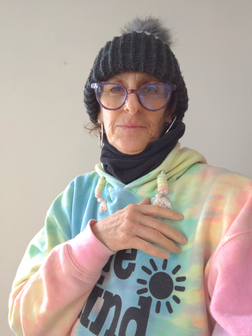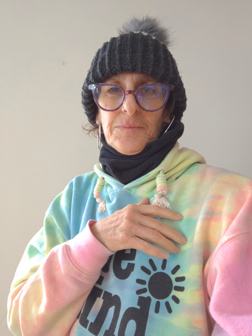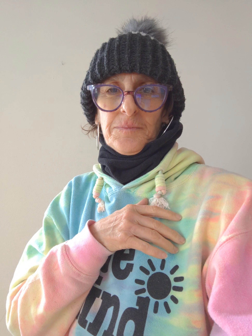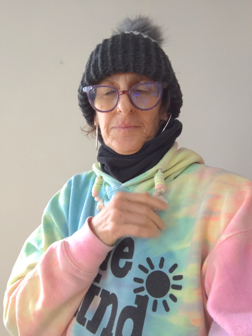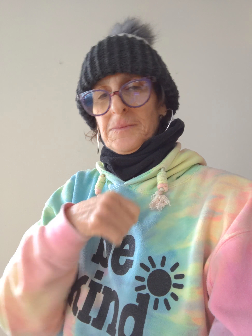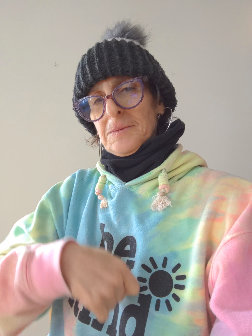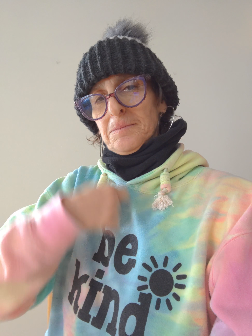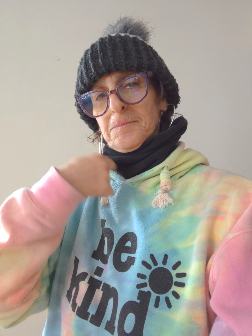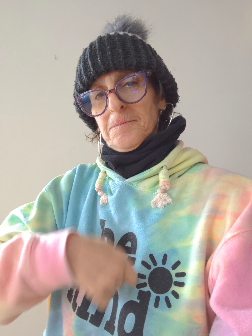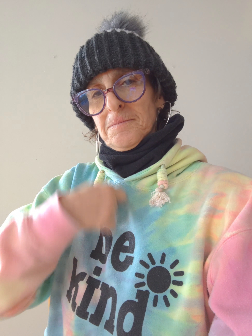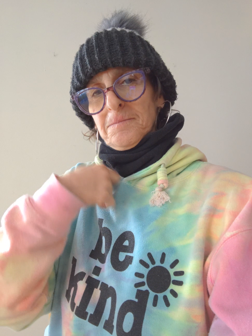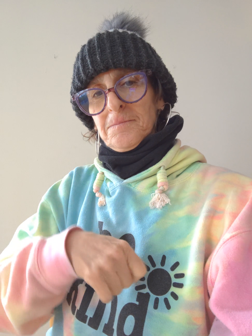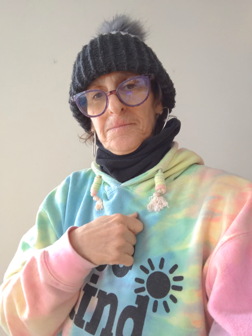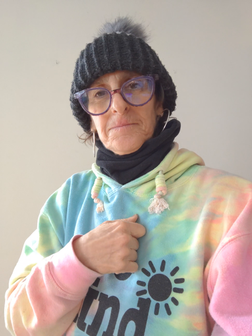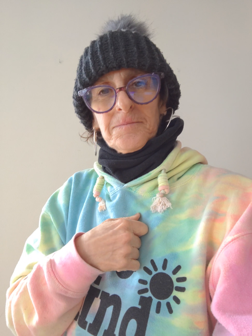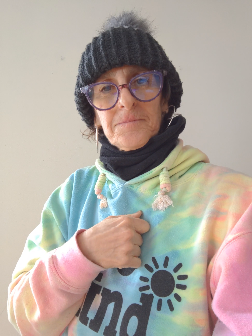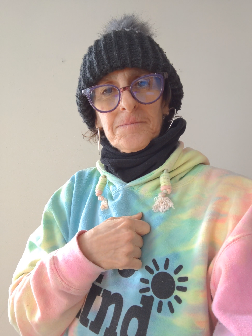zipper